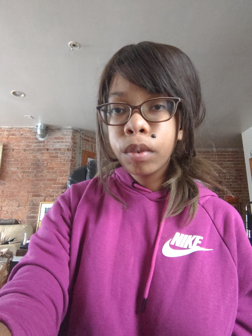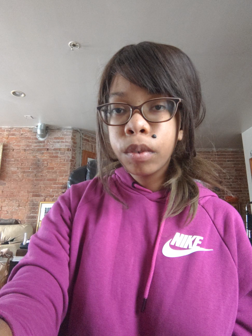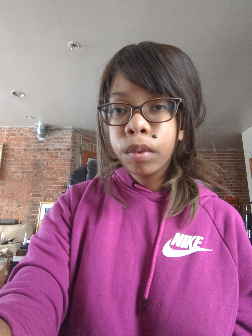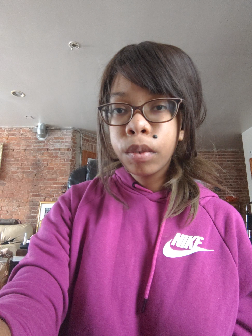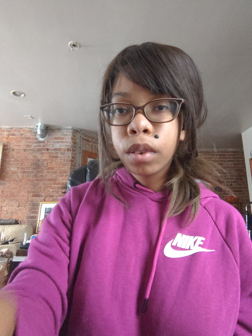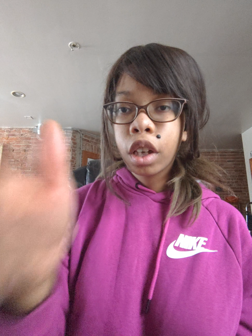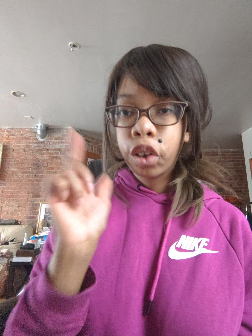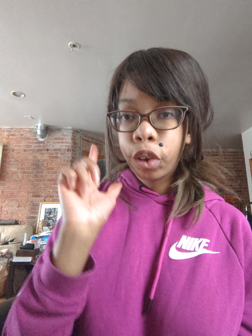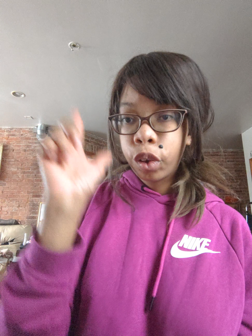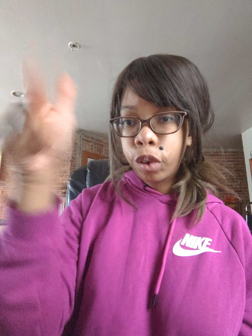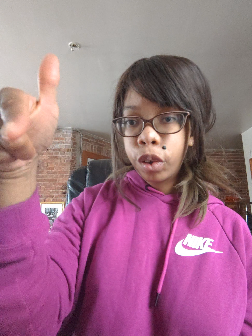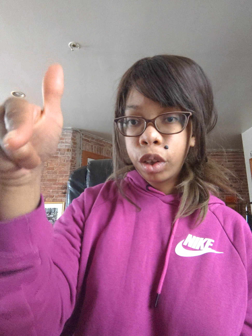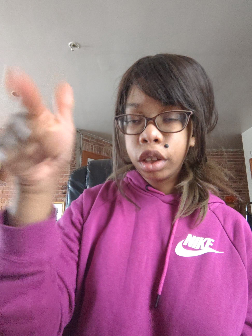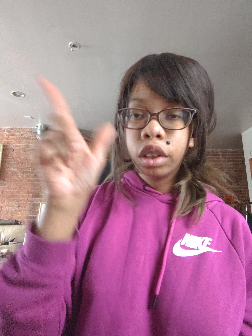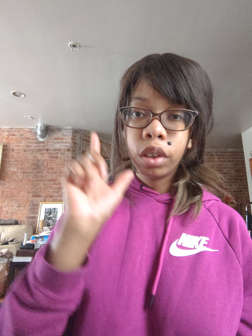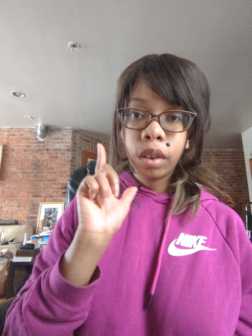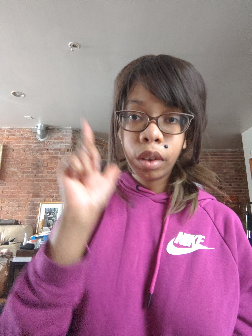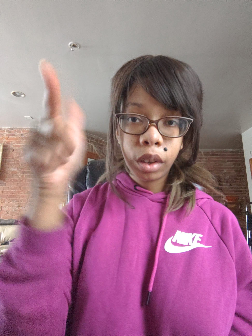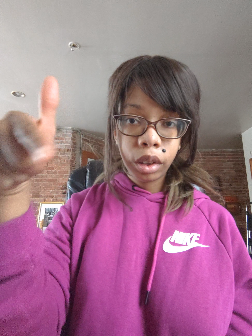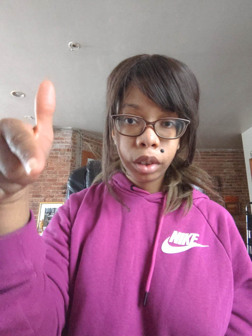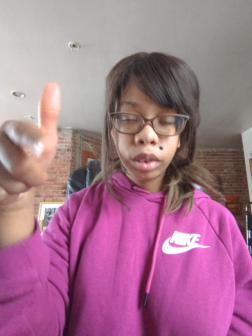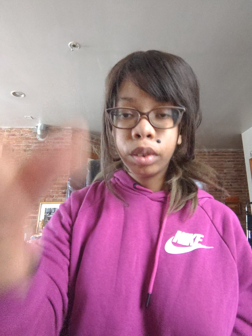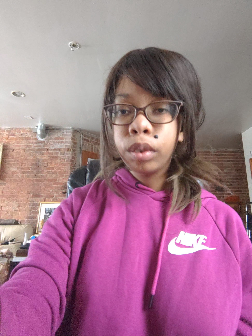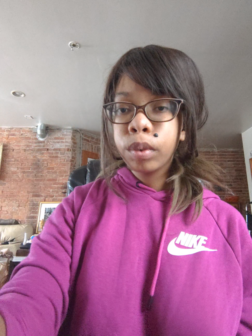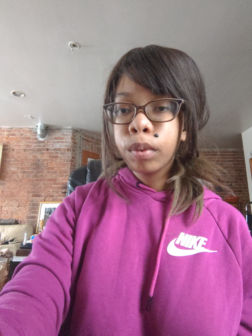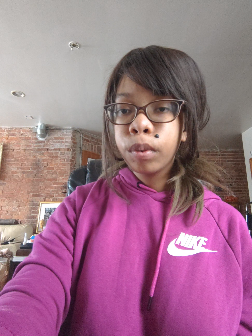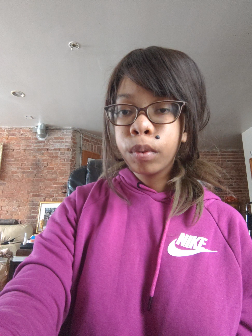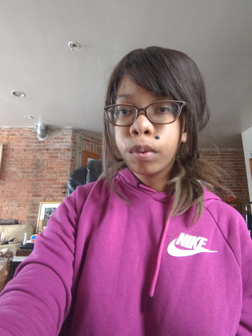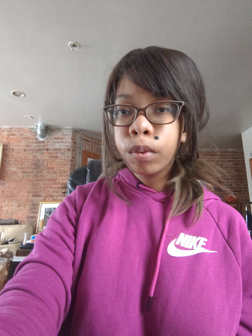later